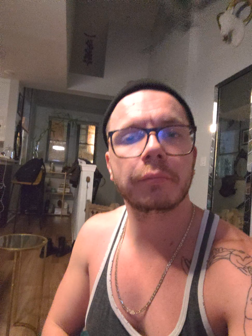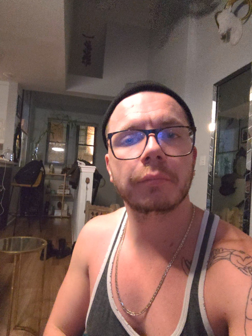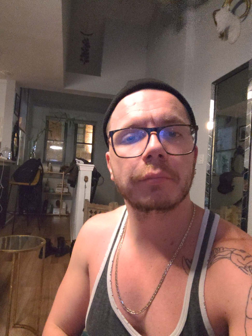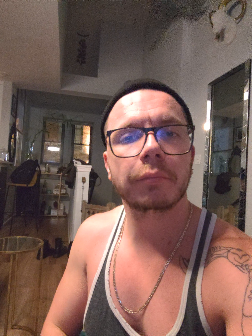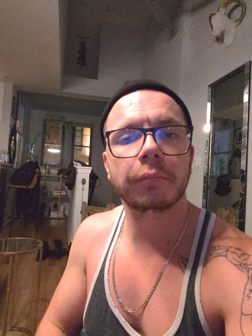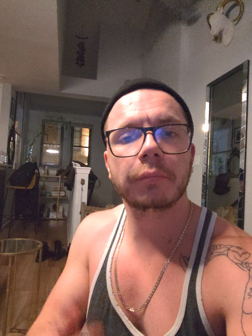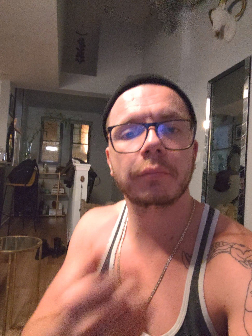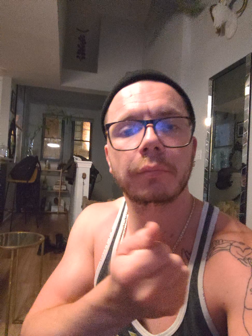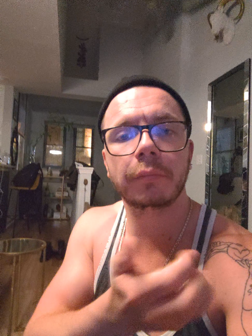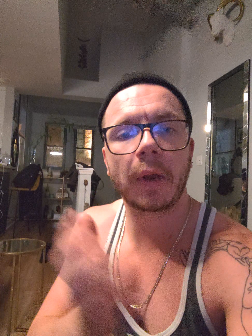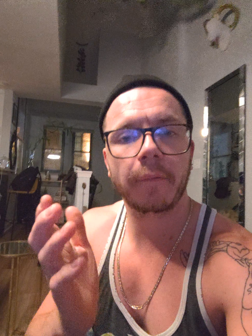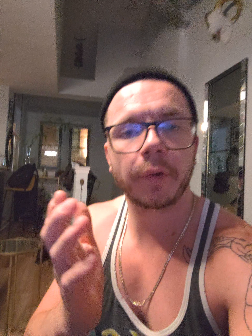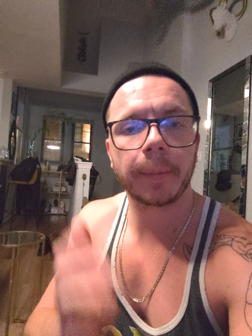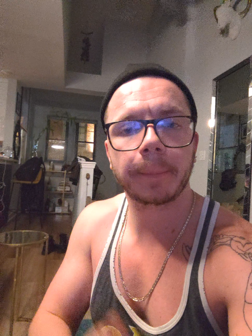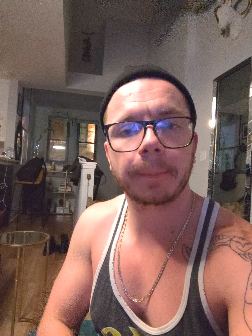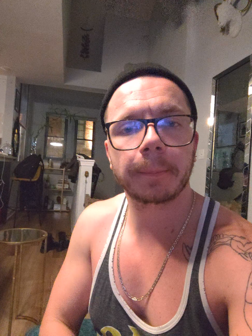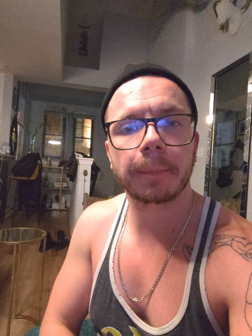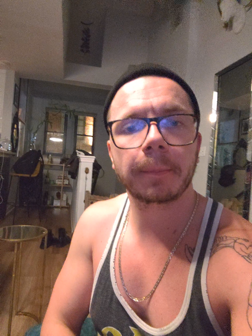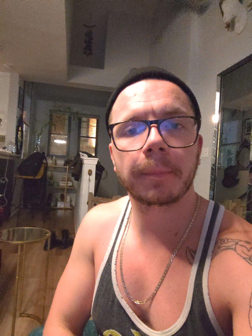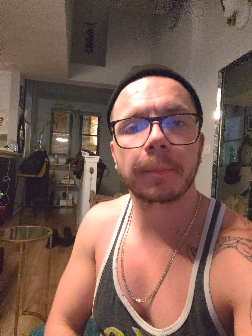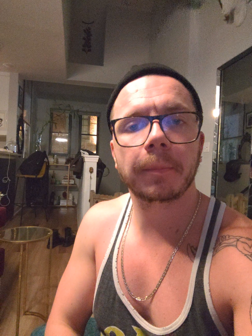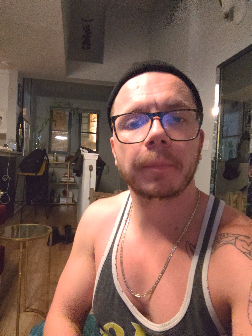every